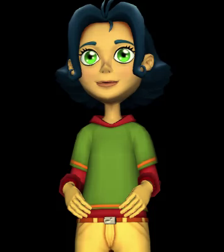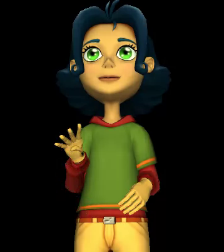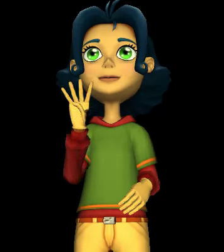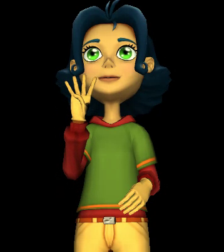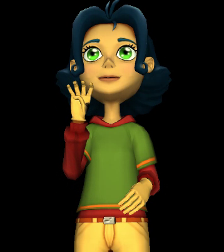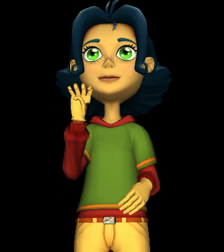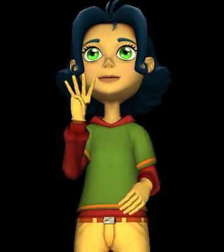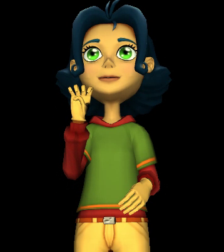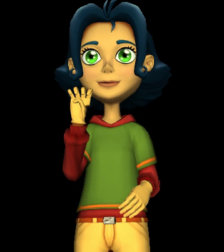40